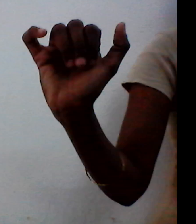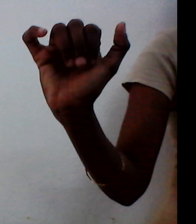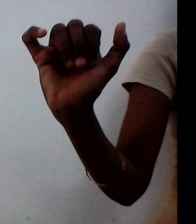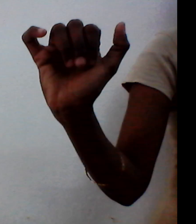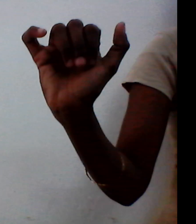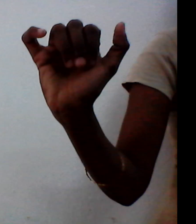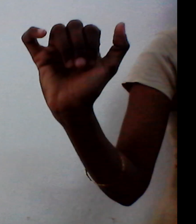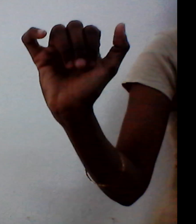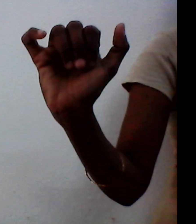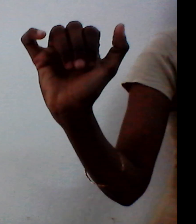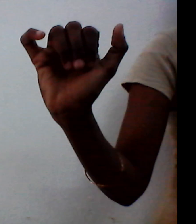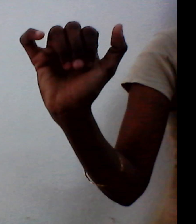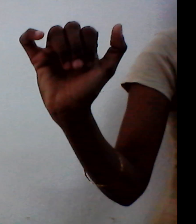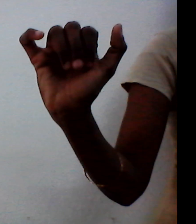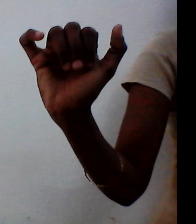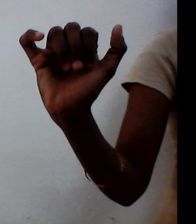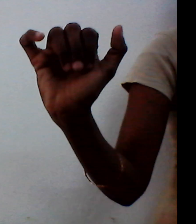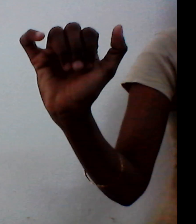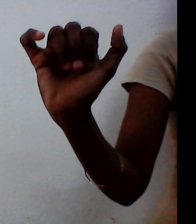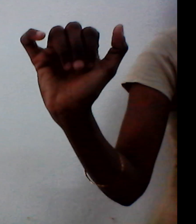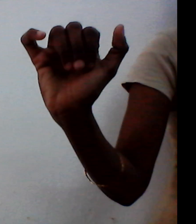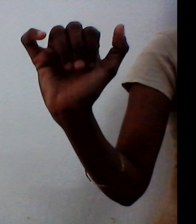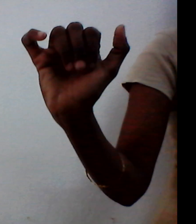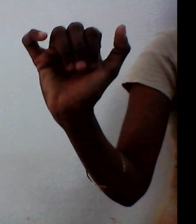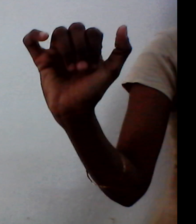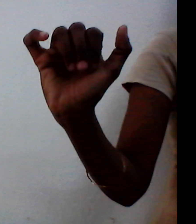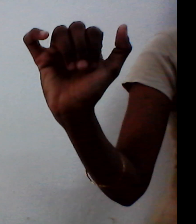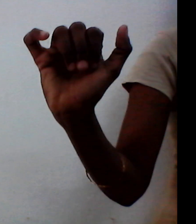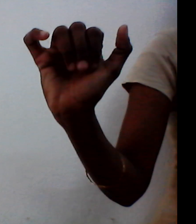ഋ